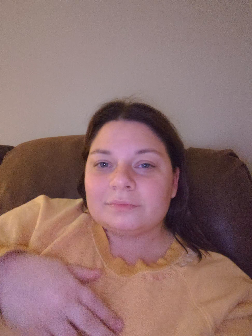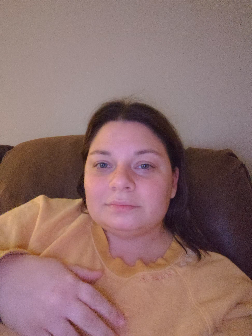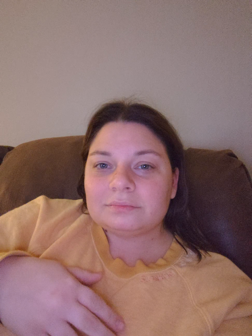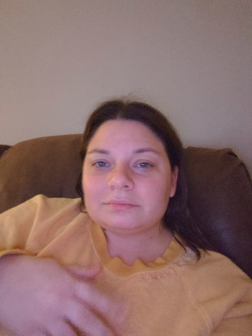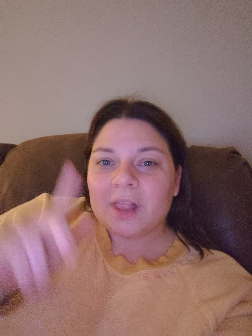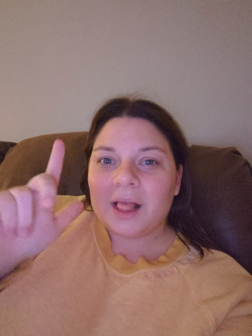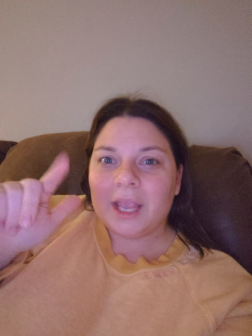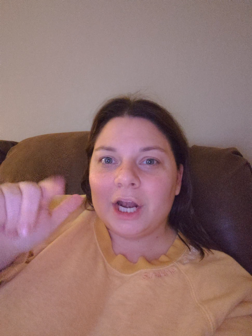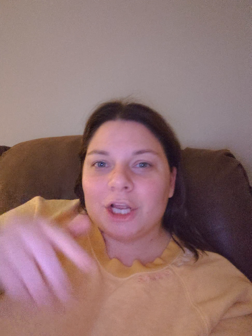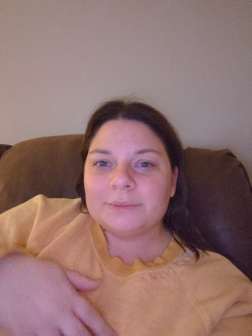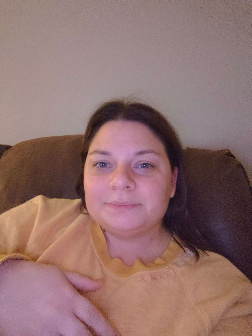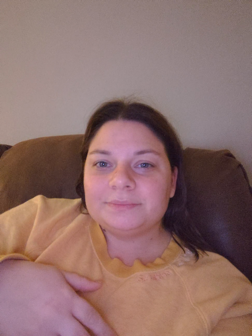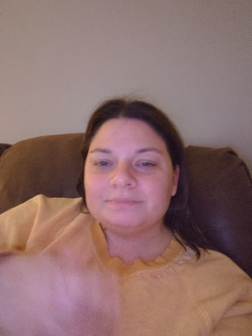later